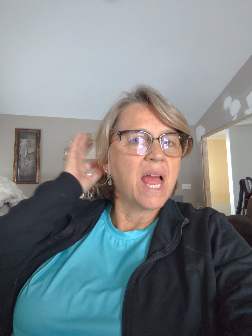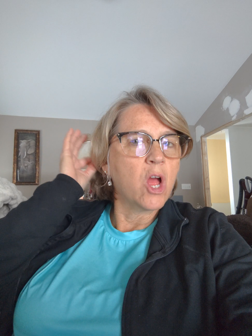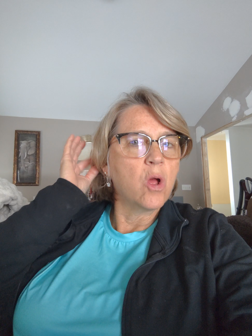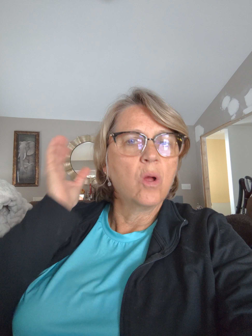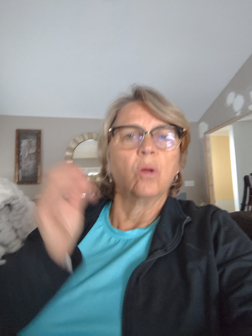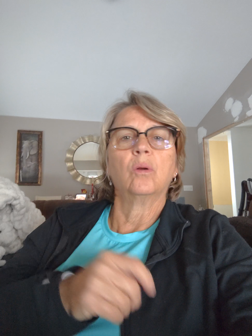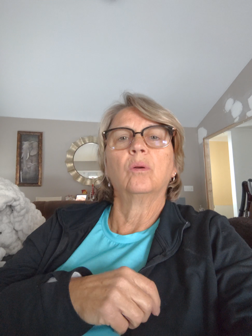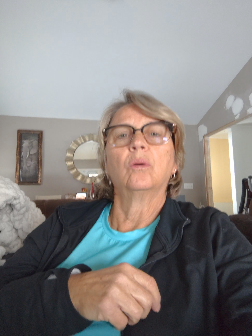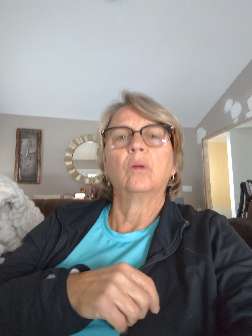hair